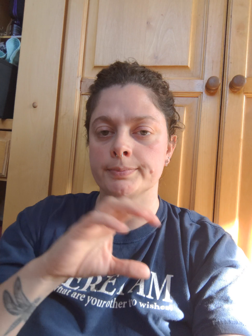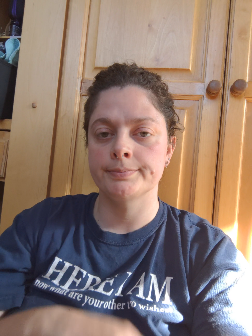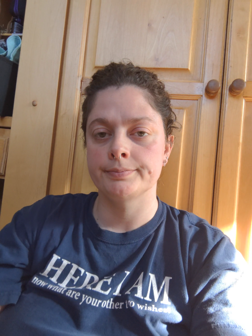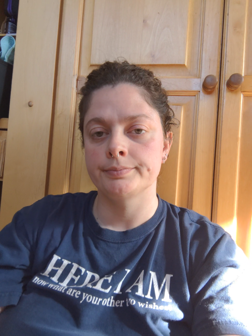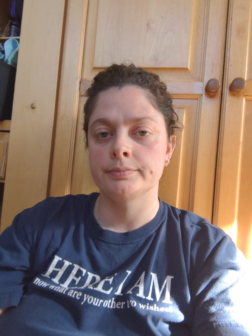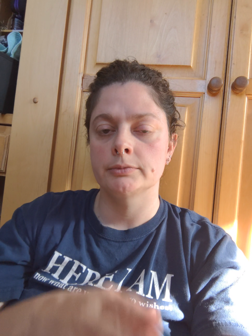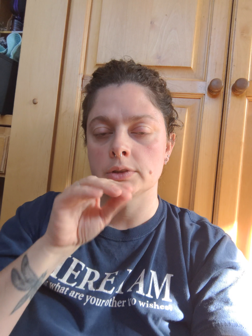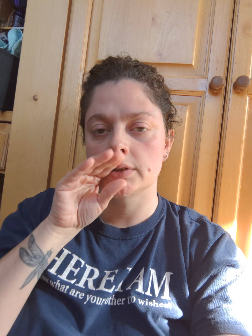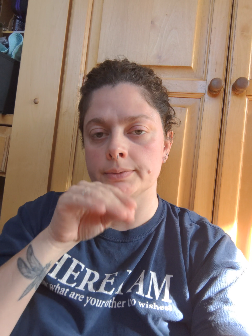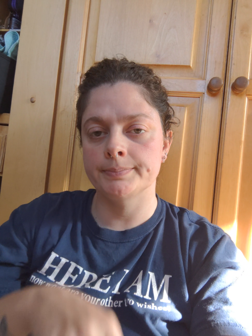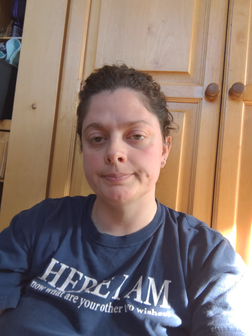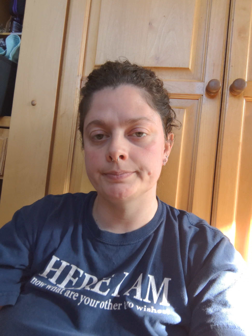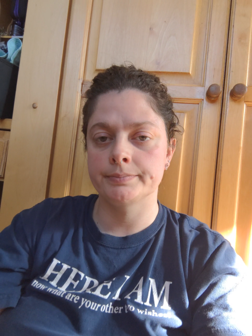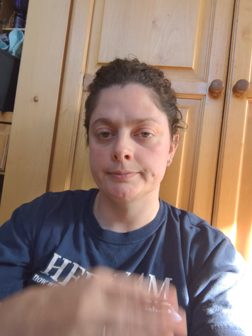duck